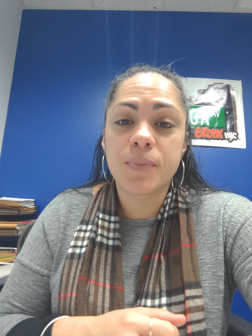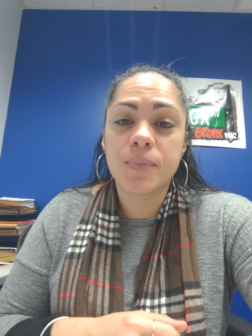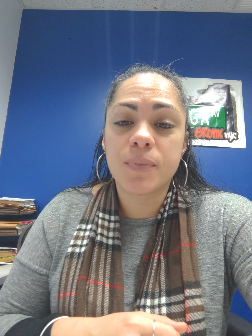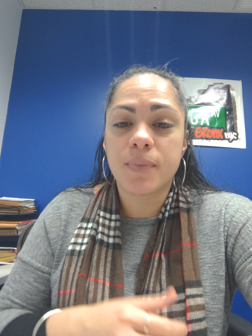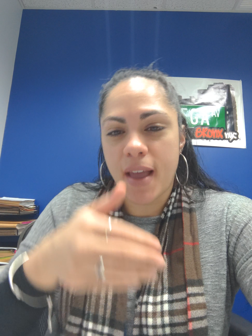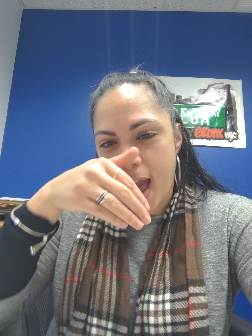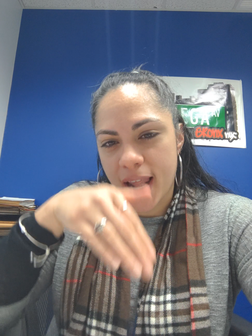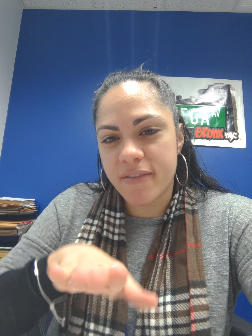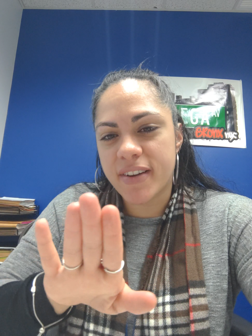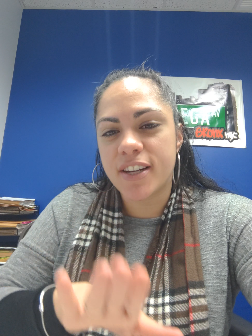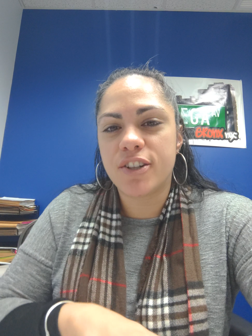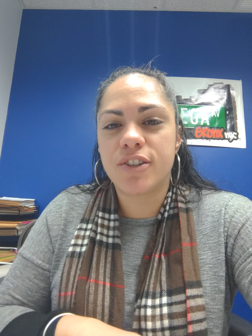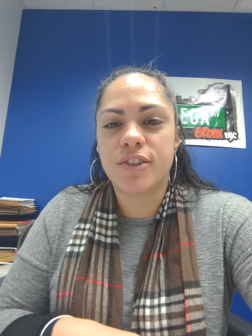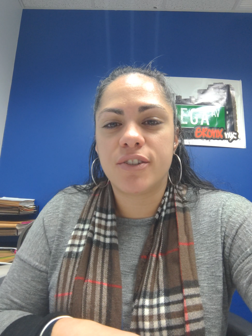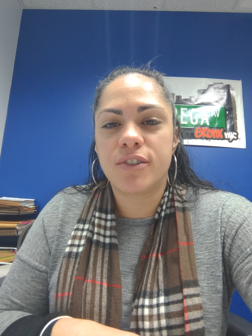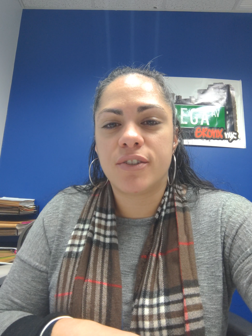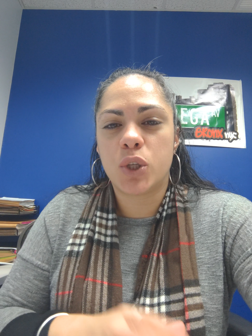elephant